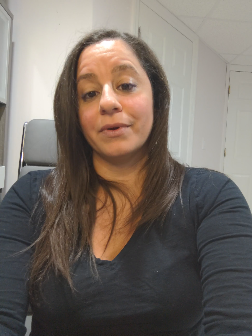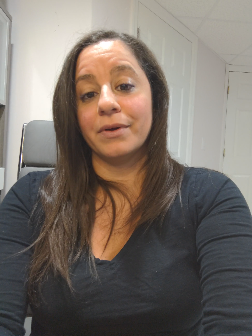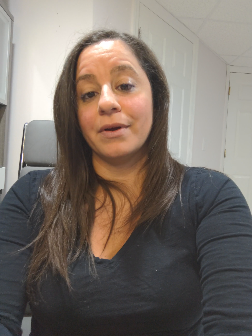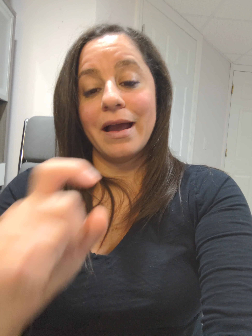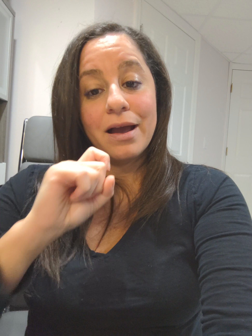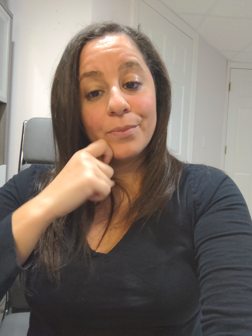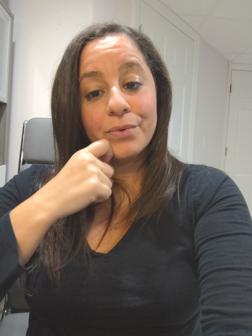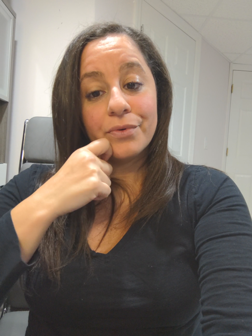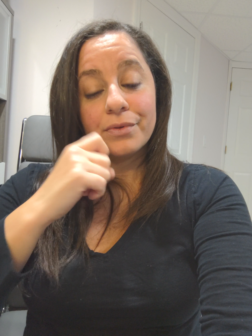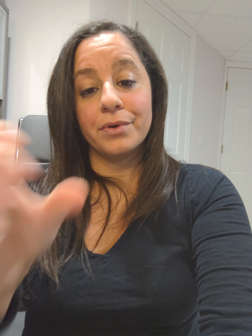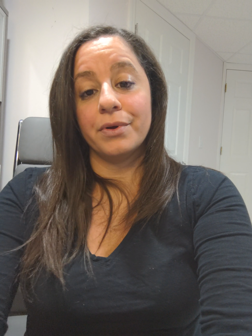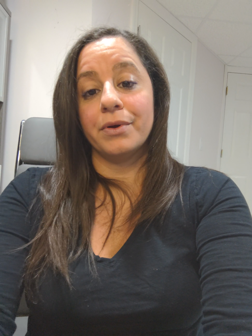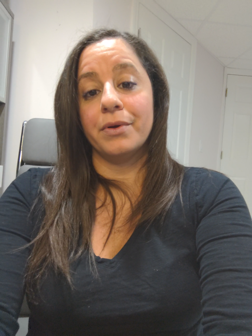apple